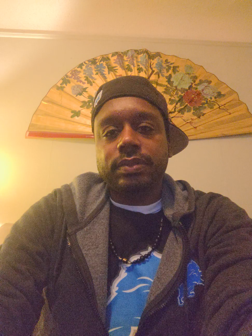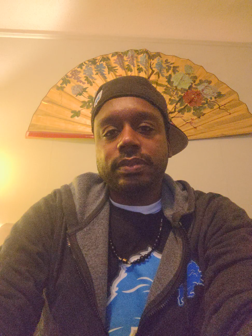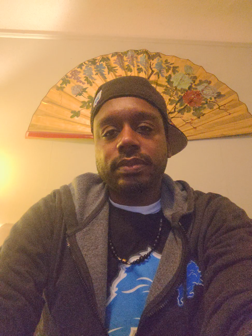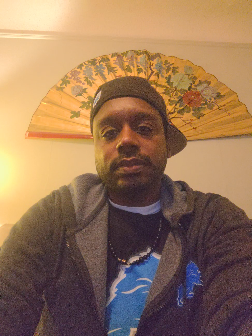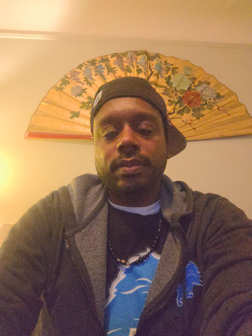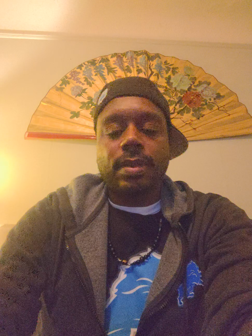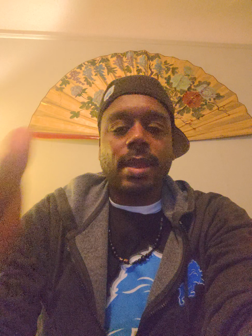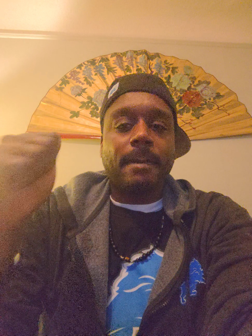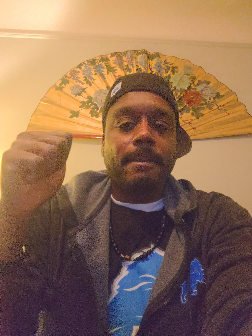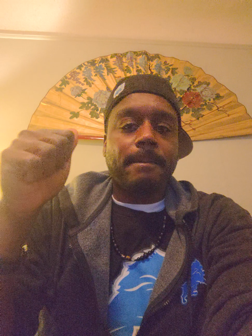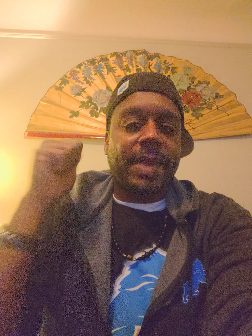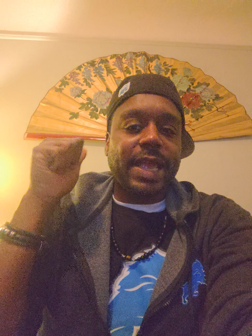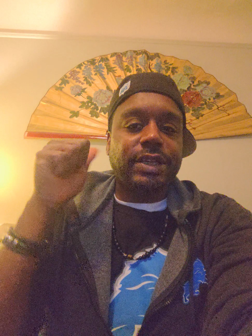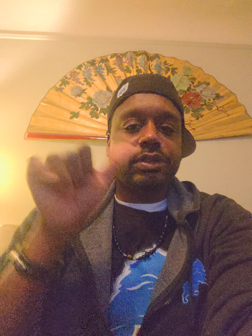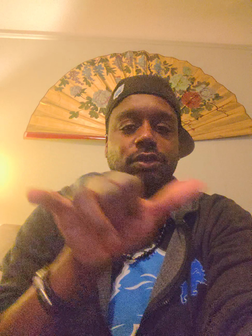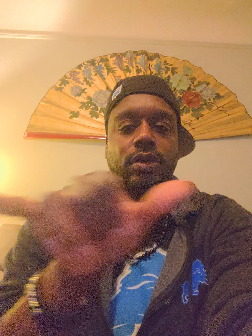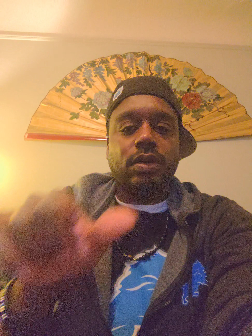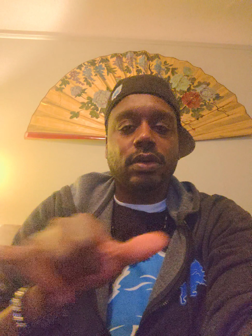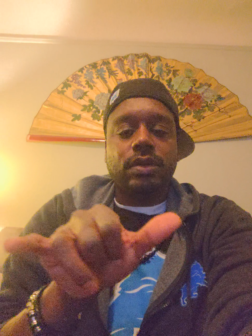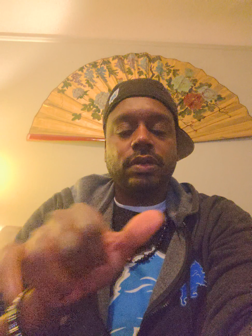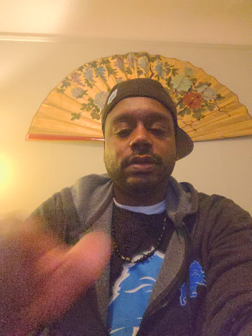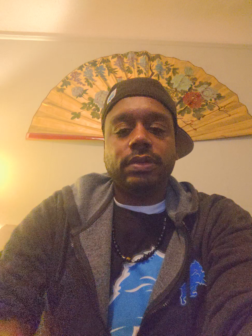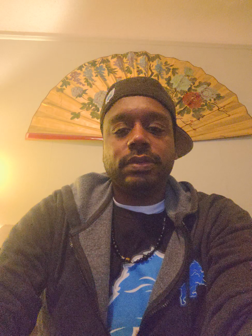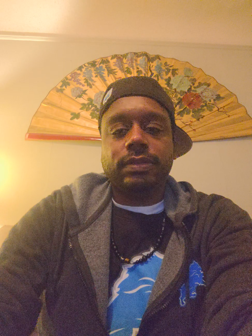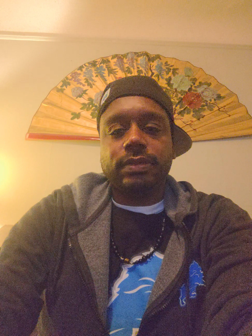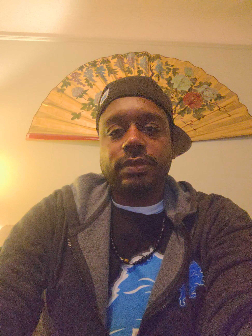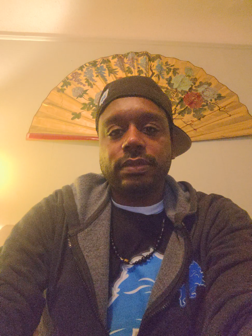backyard